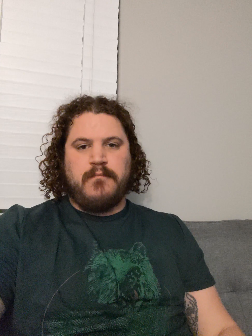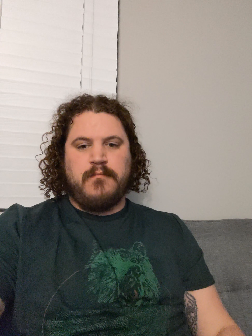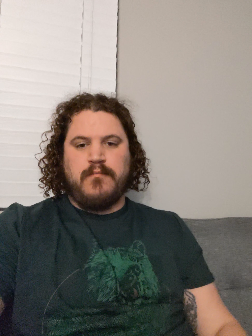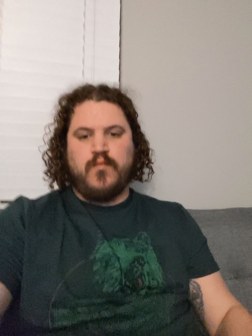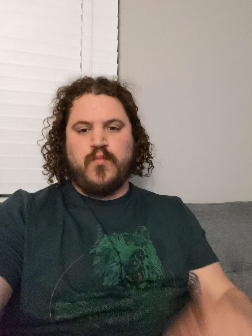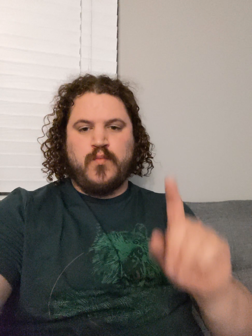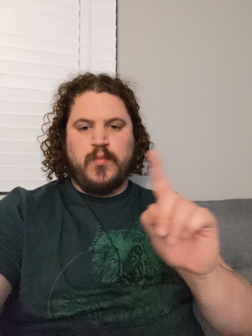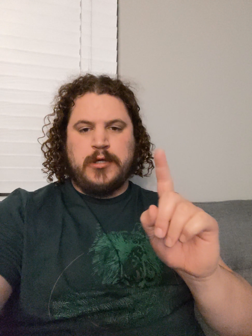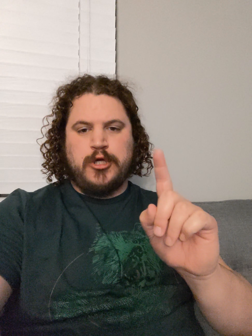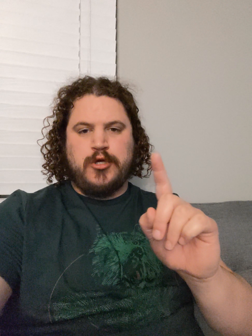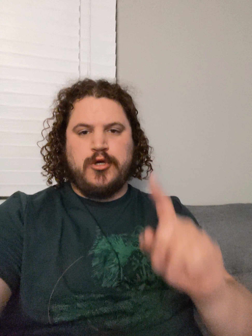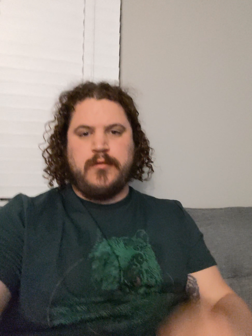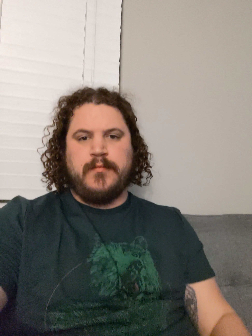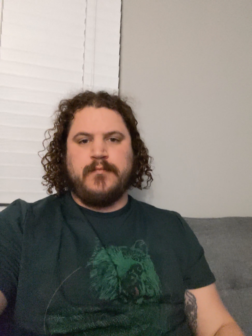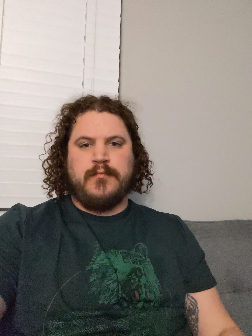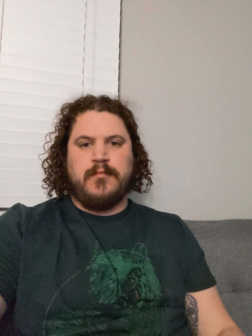where